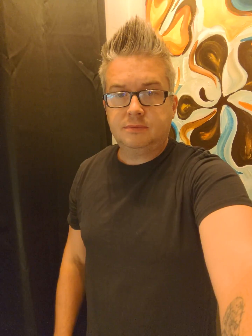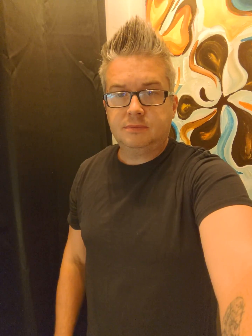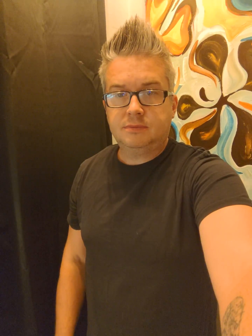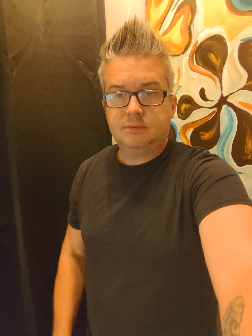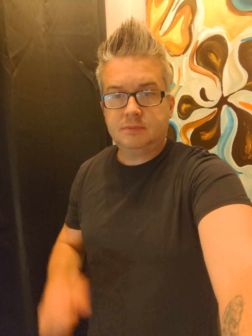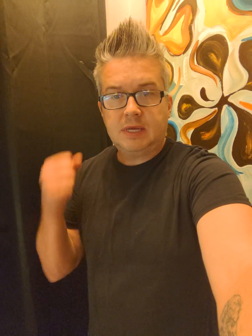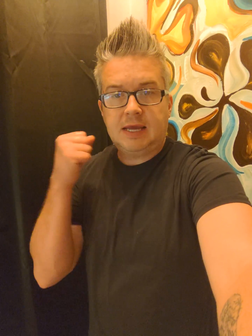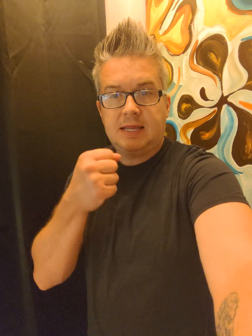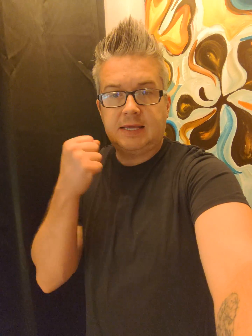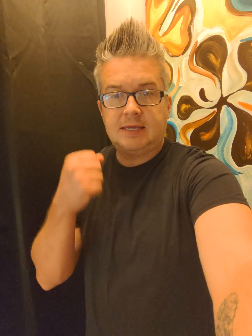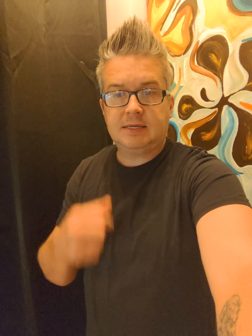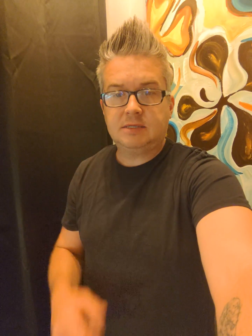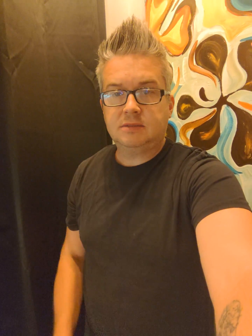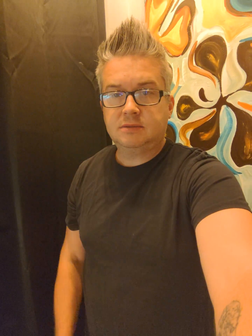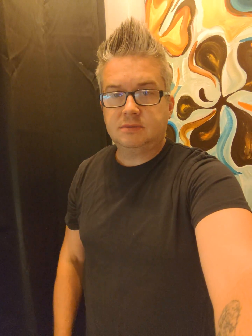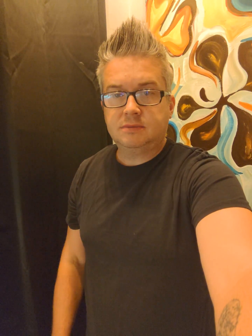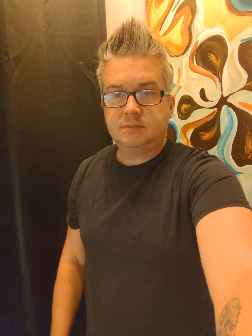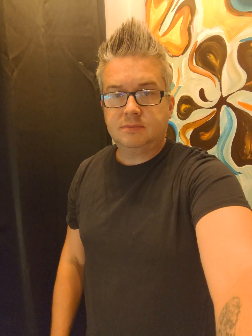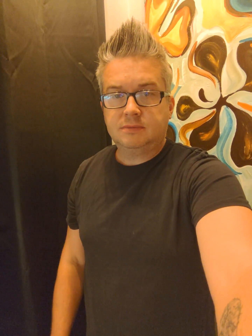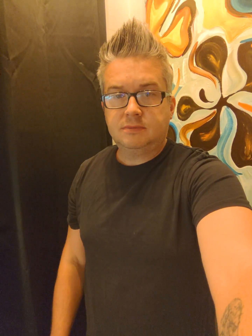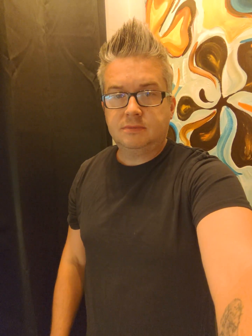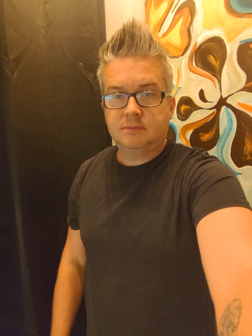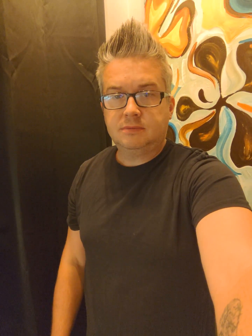hit